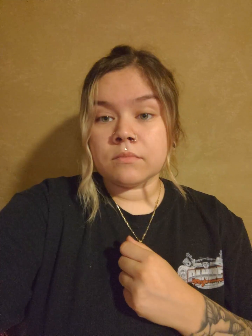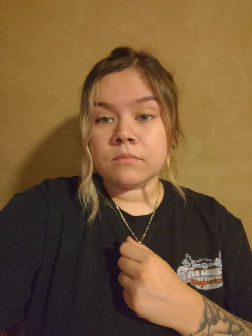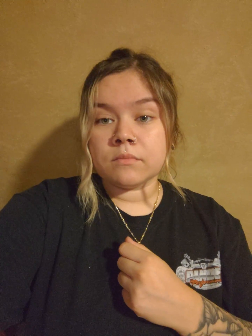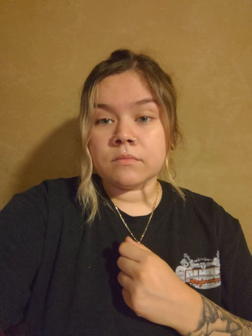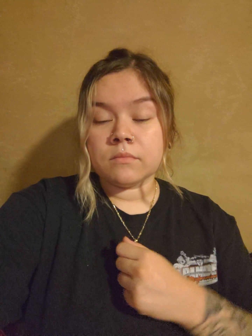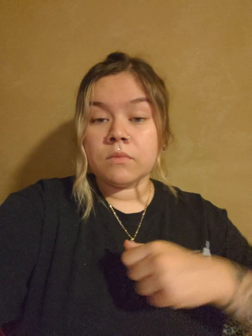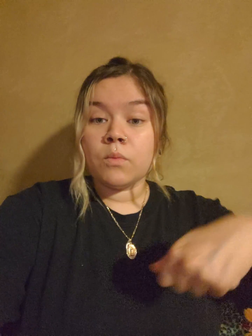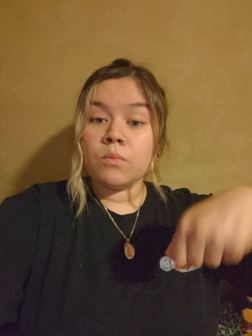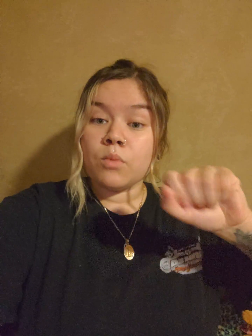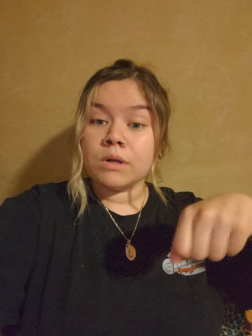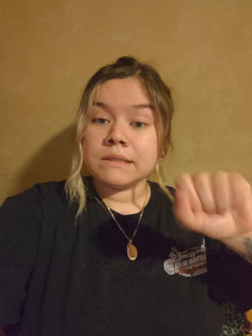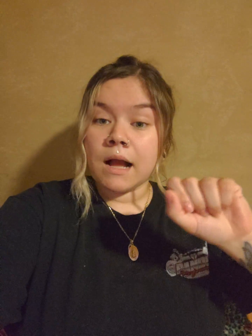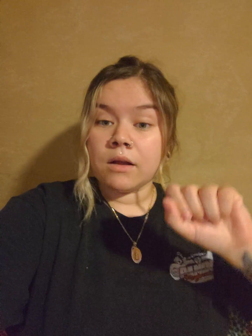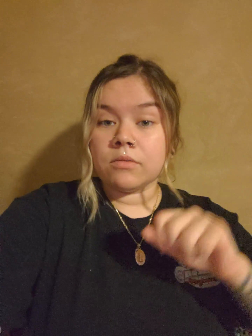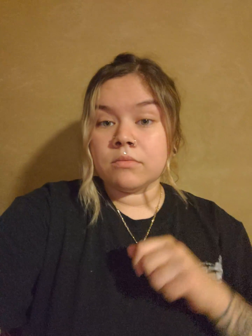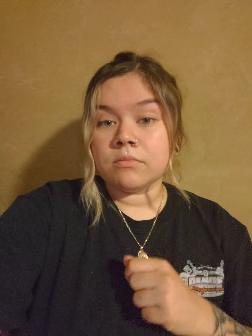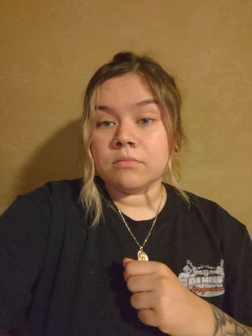motorcycle